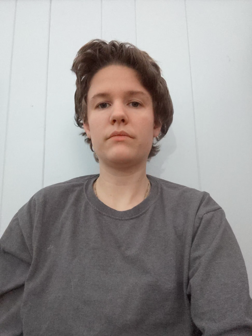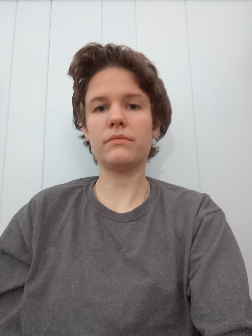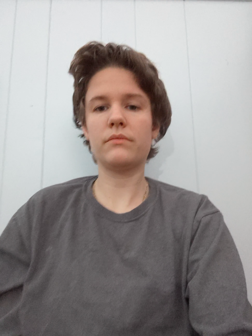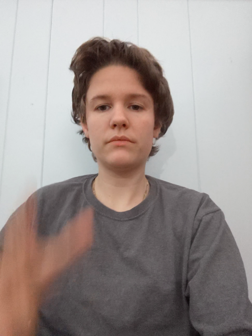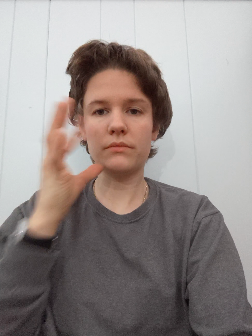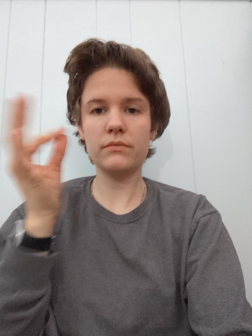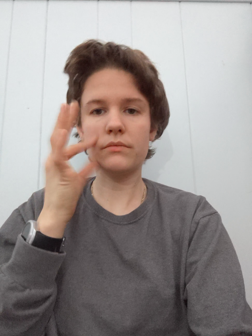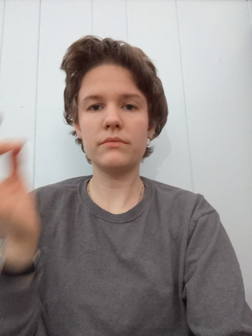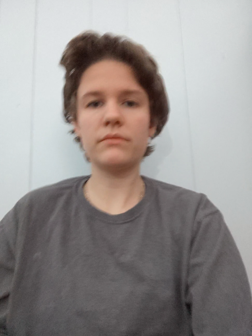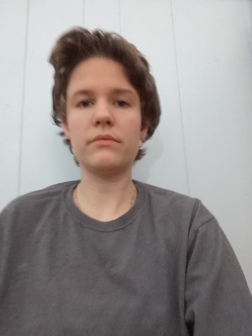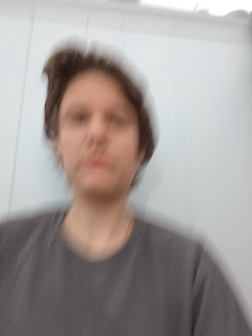cat